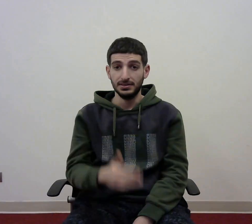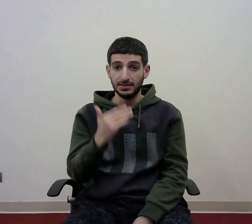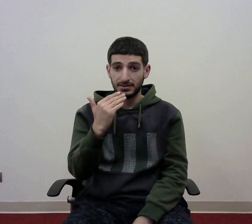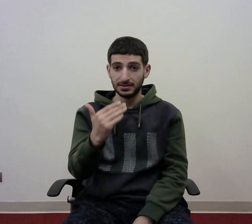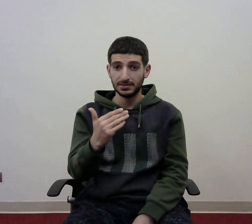siz